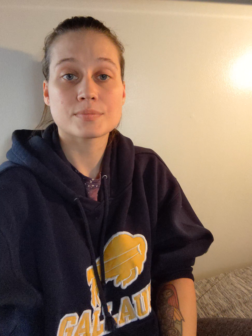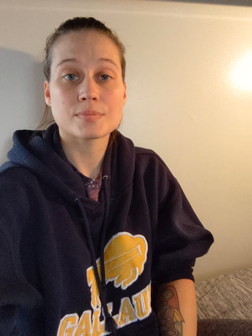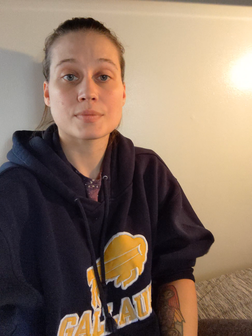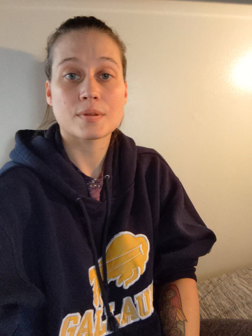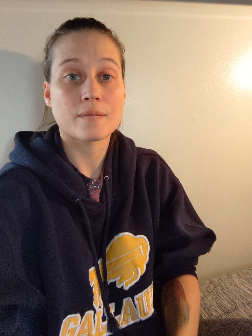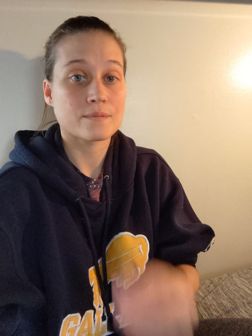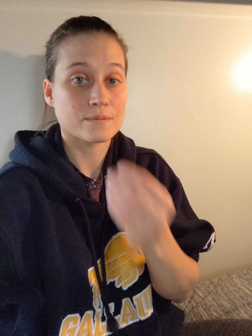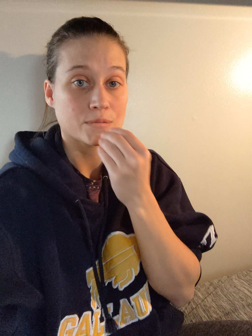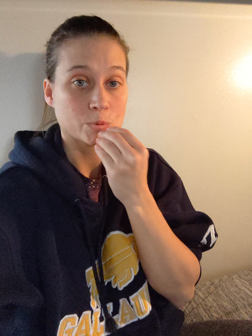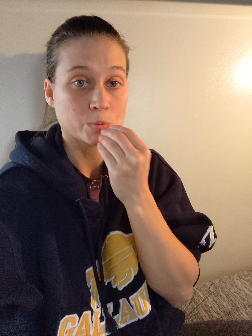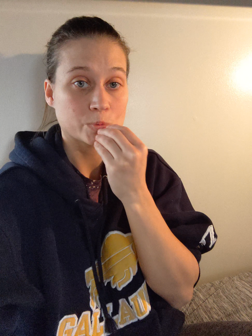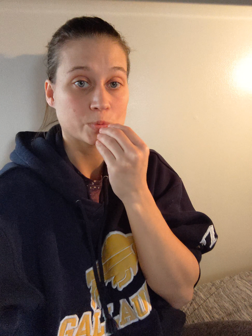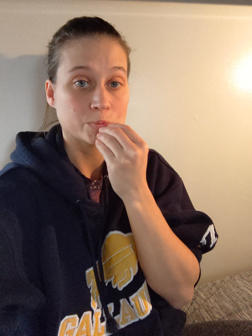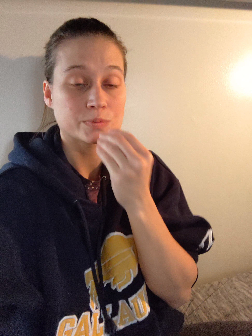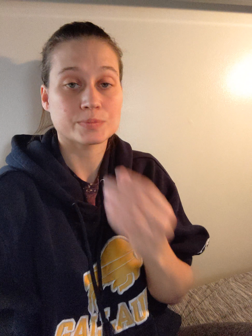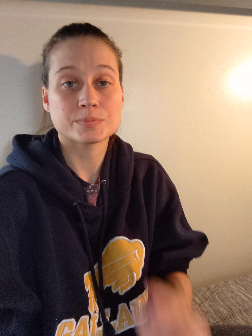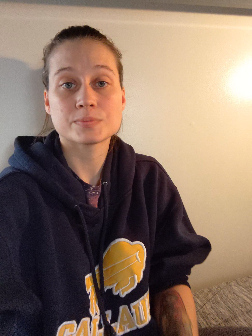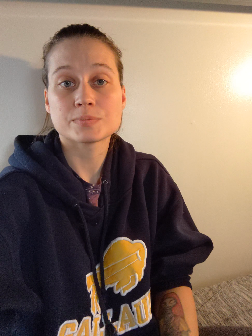food